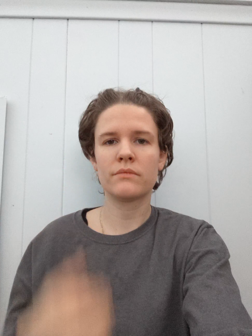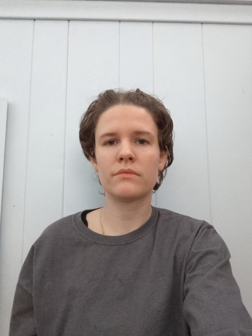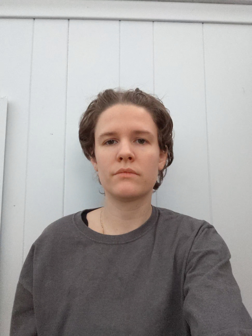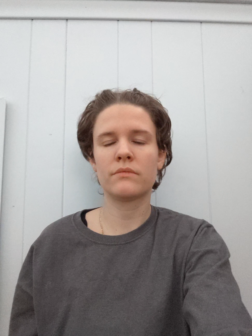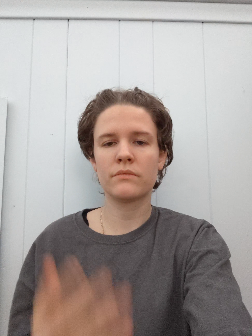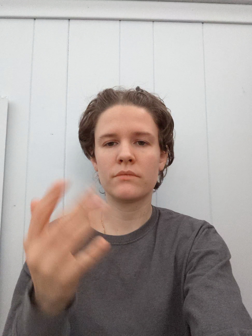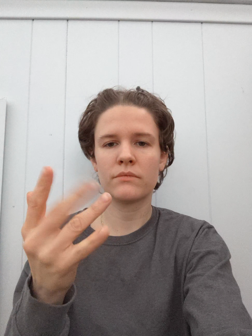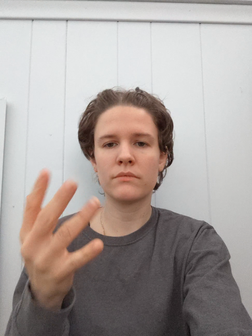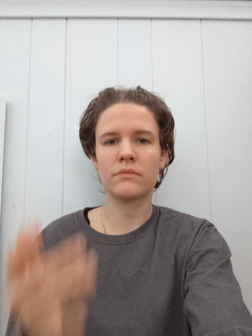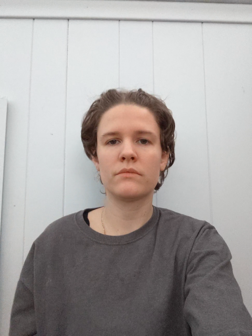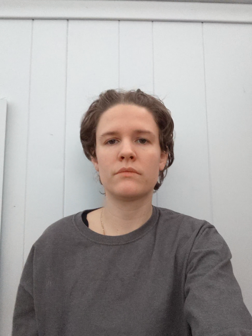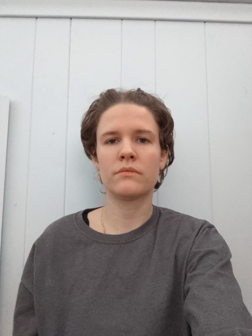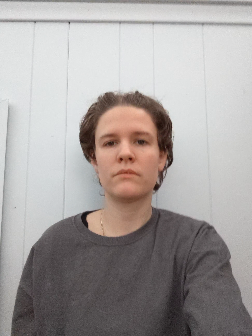finger